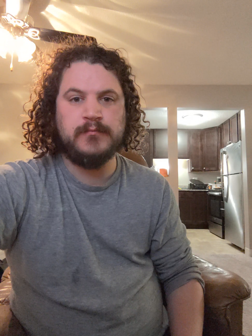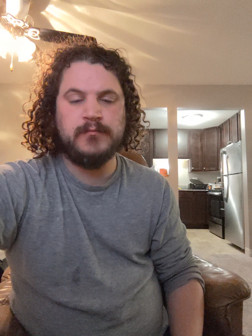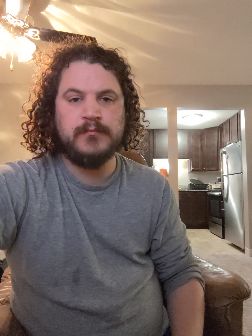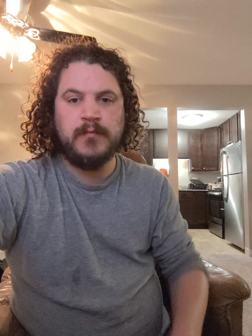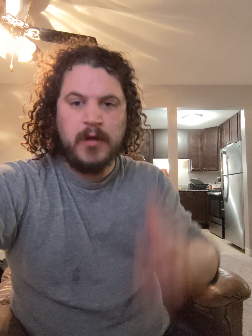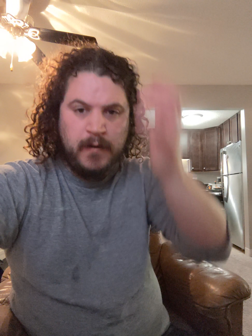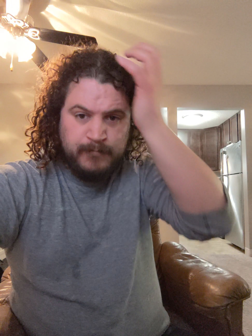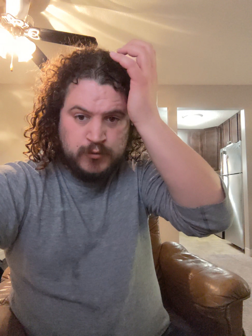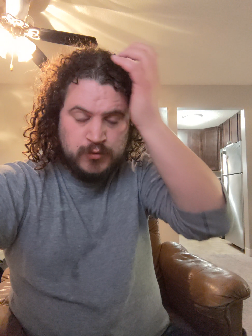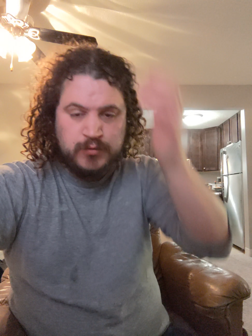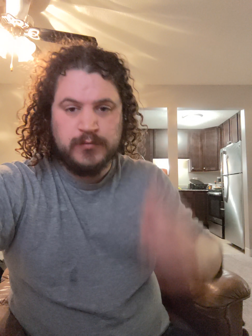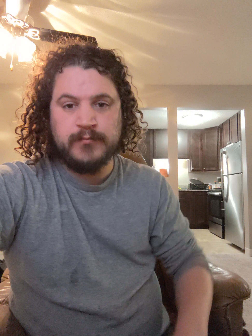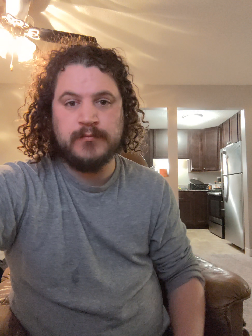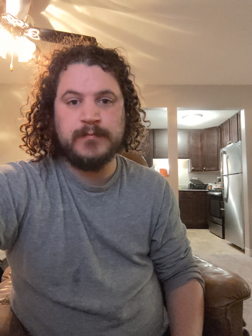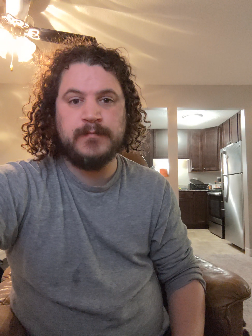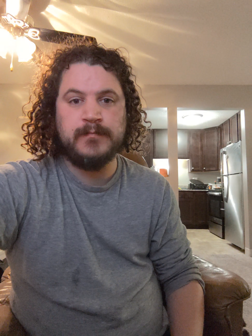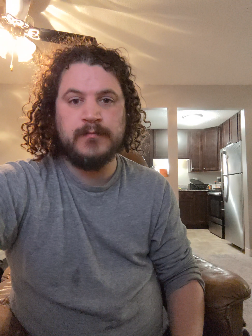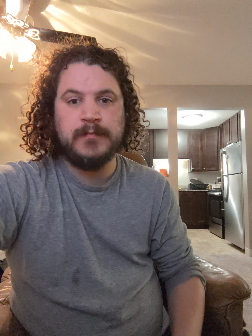garbage